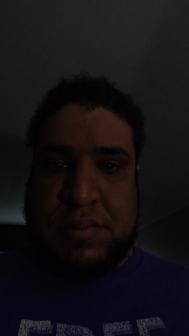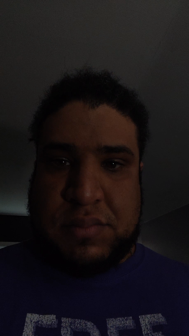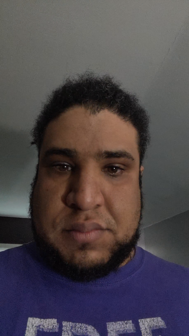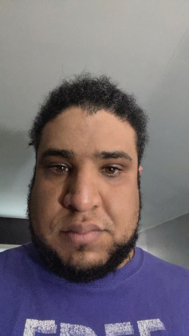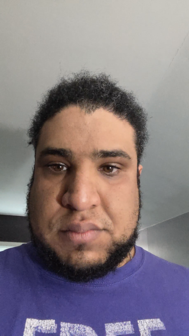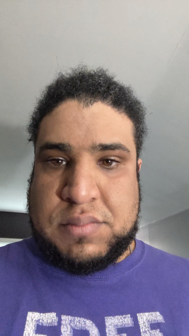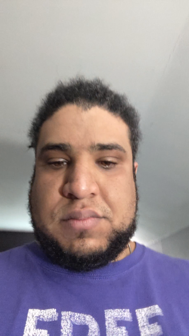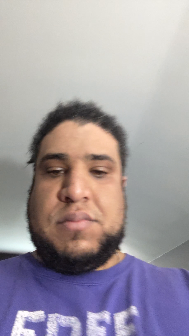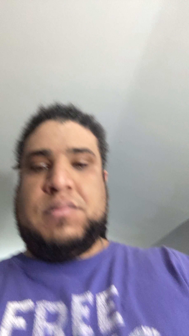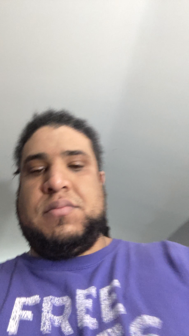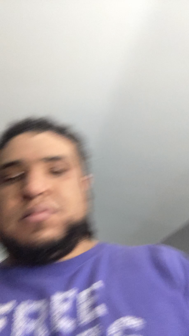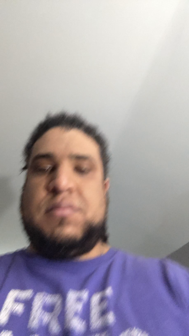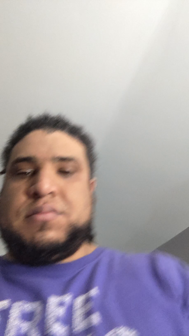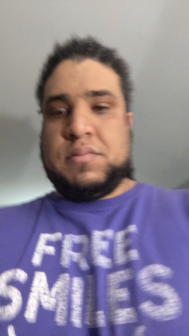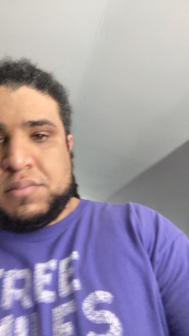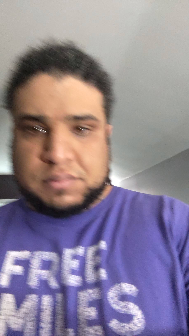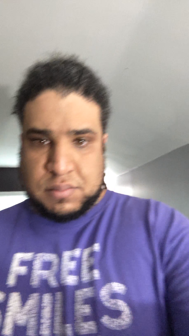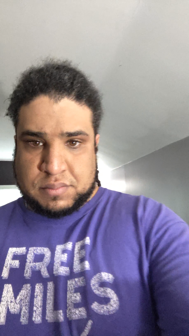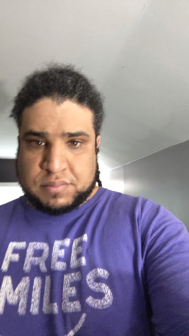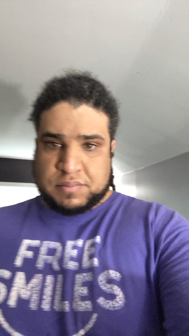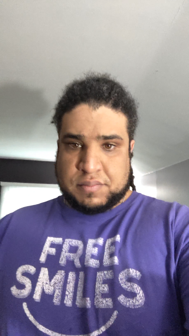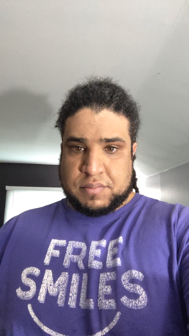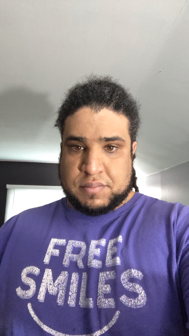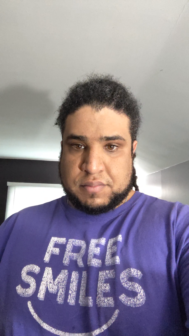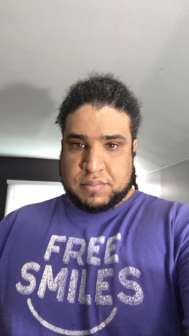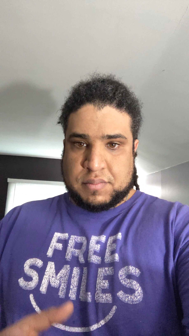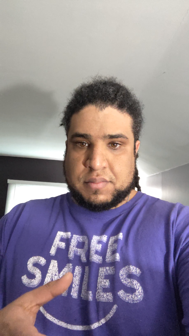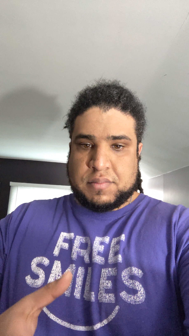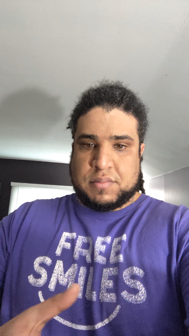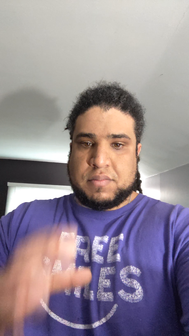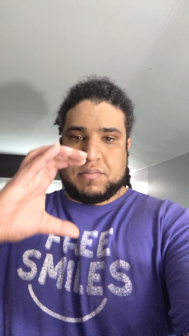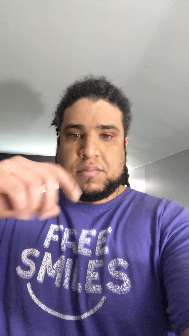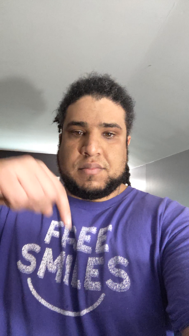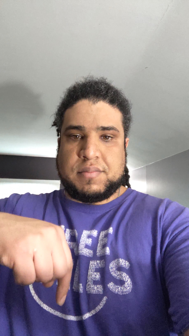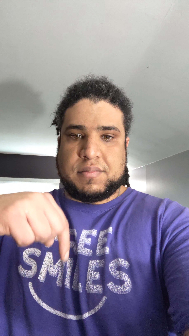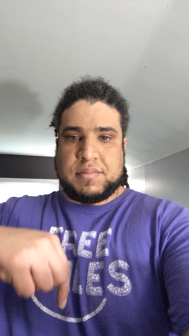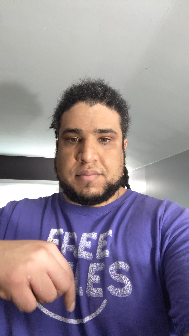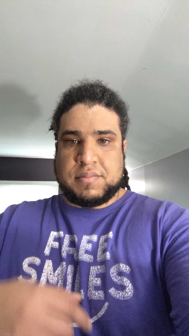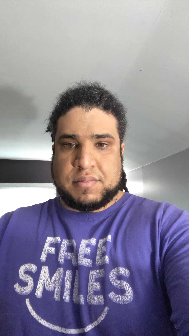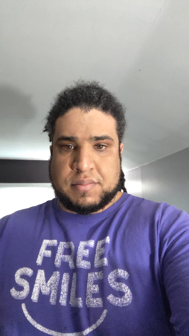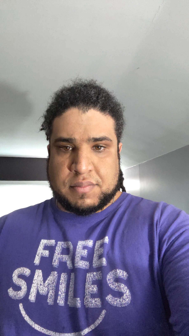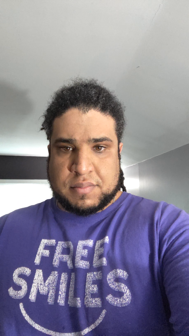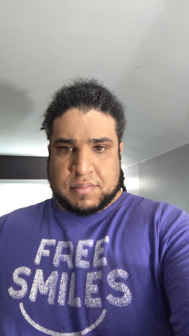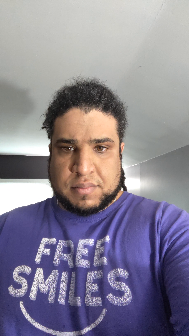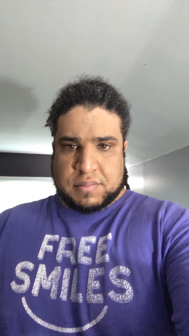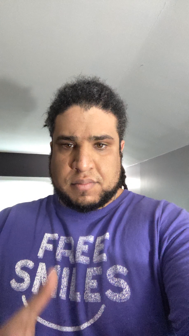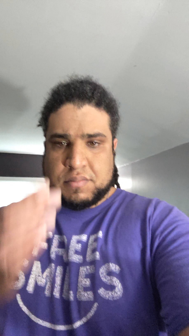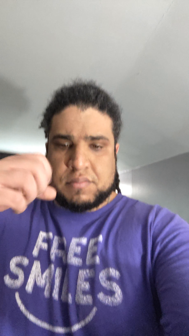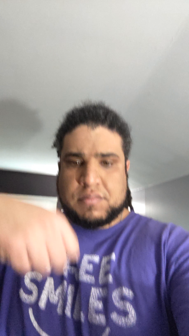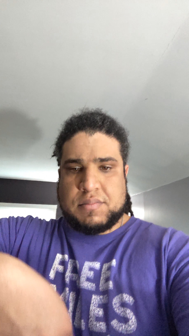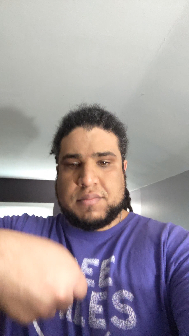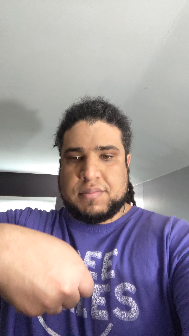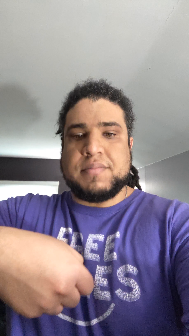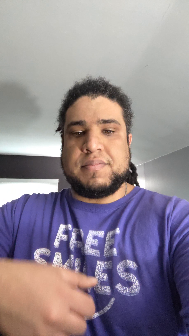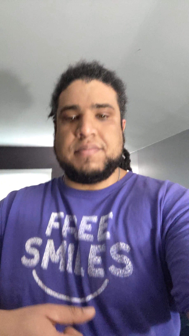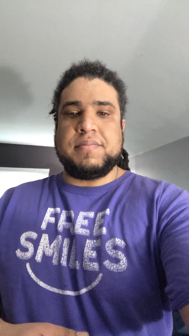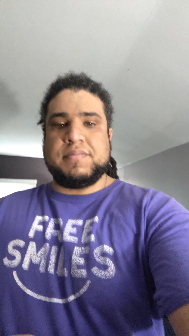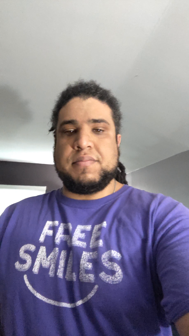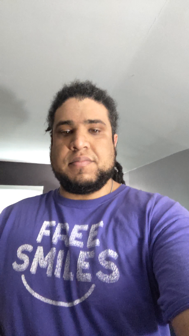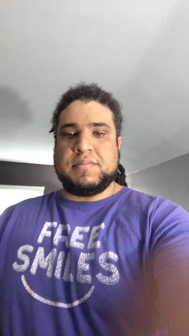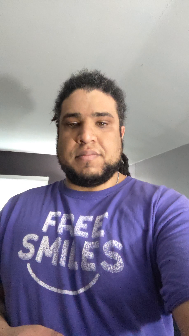bucket